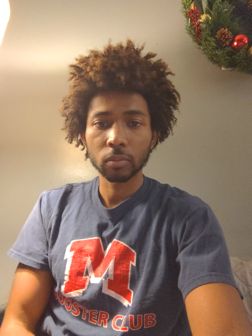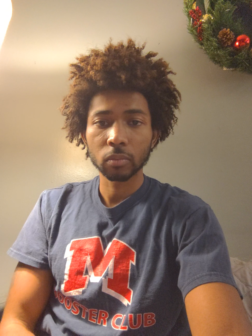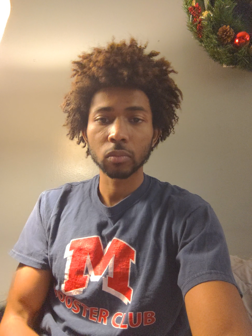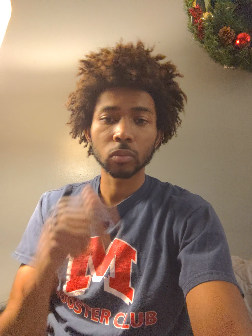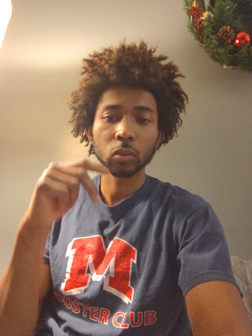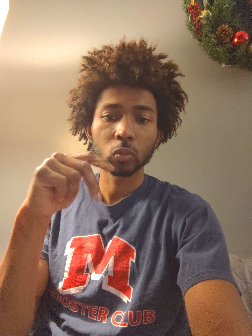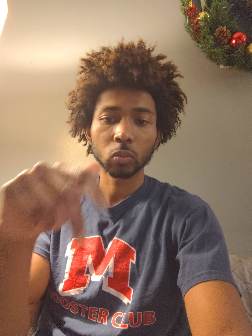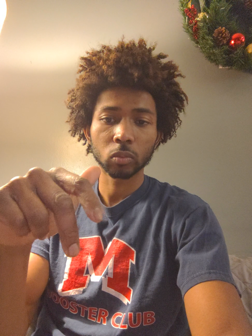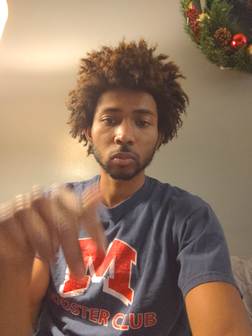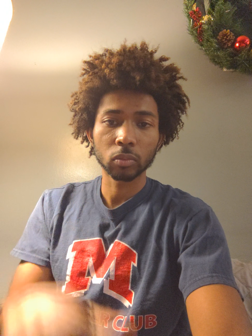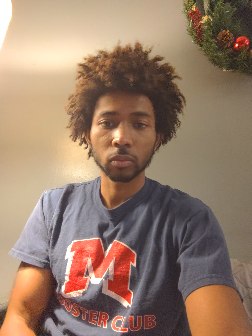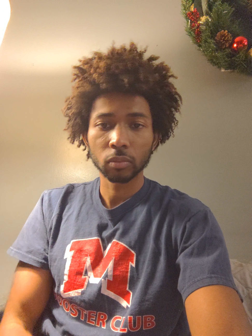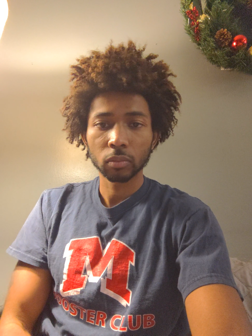ride